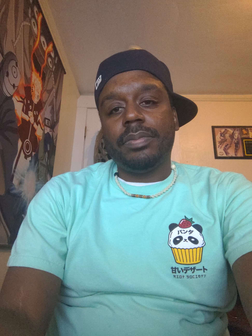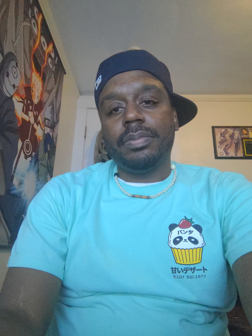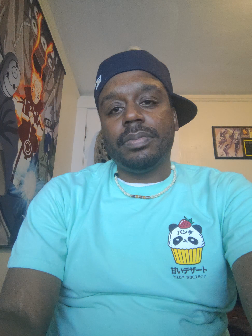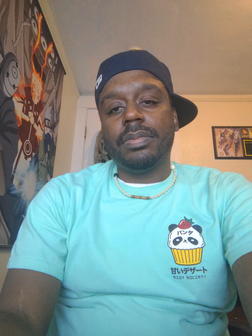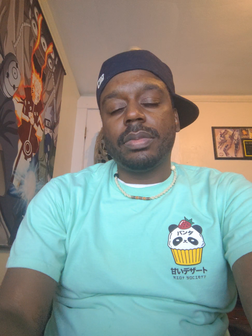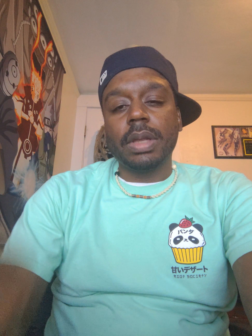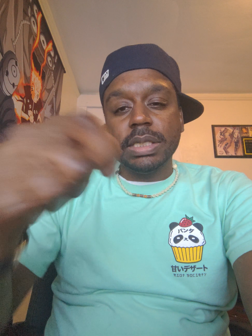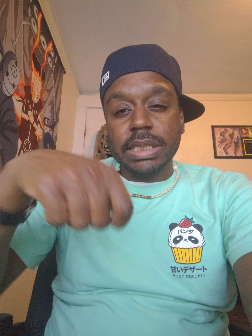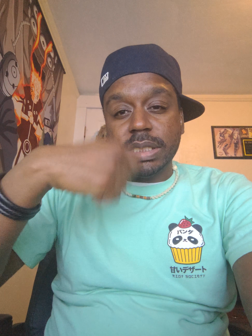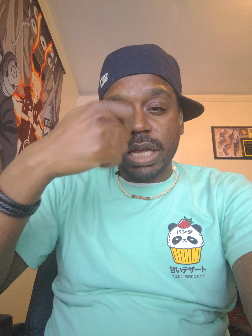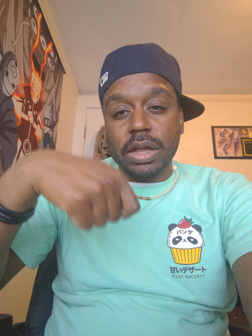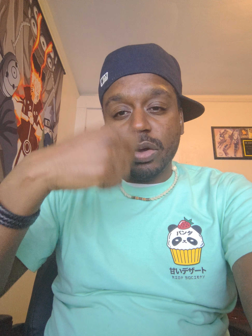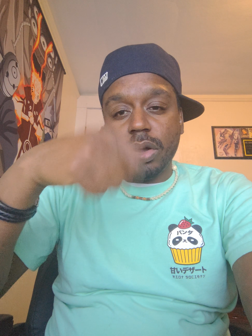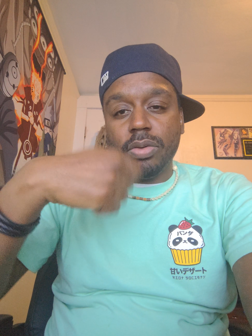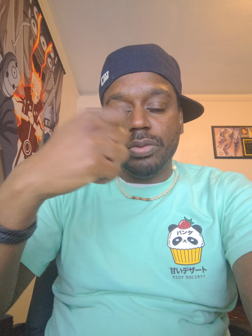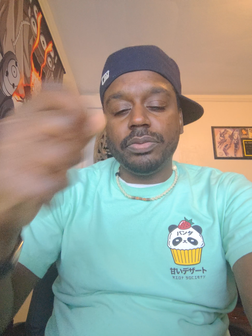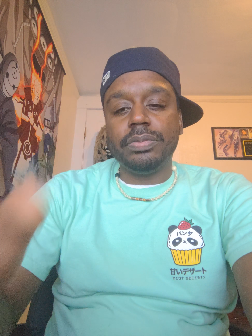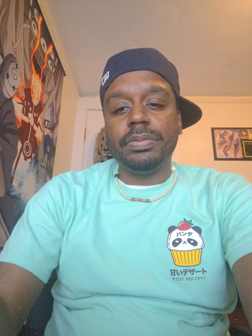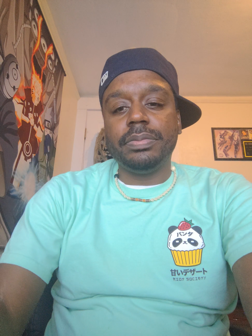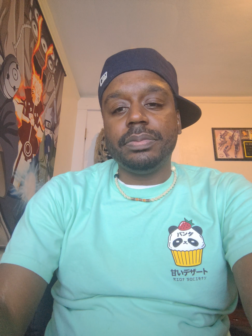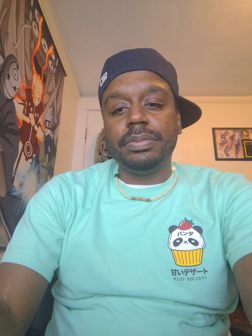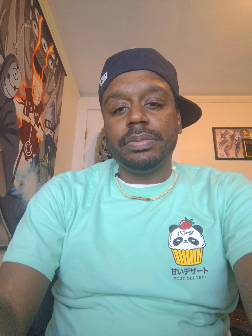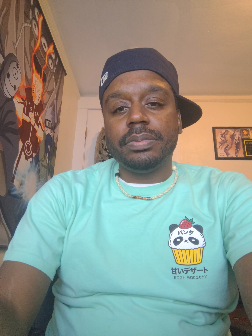cereal